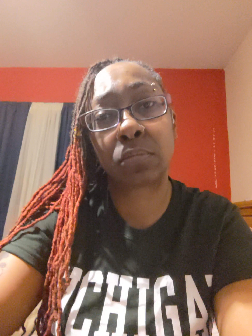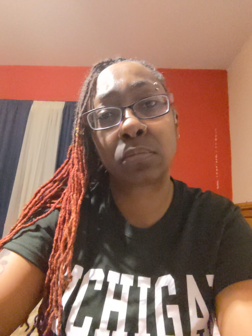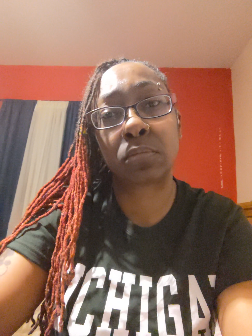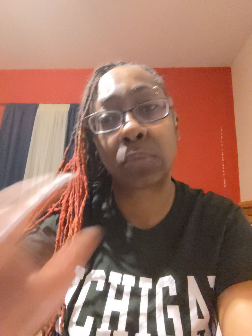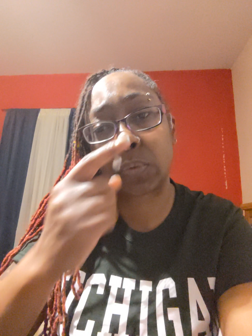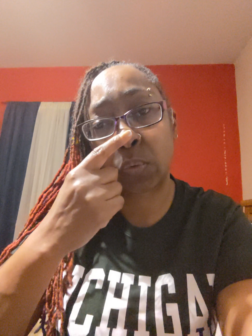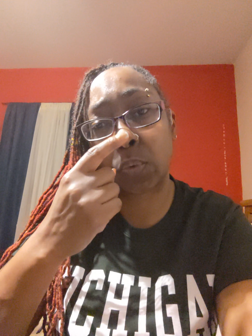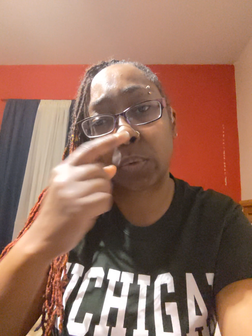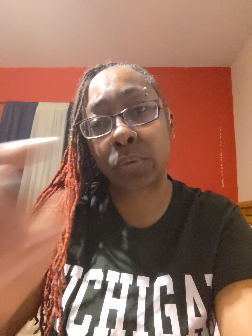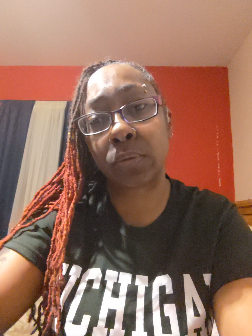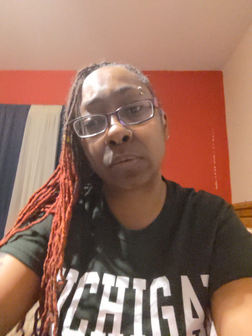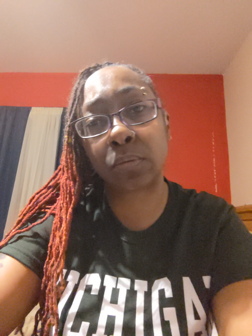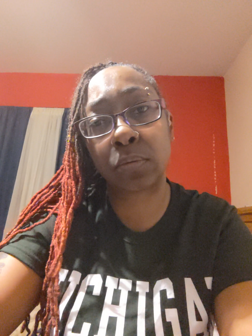nose